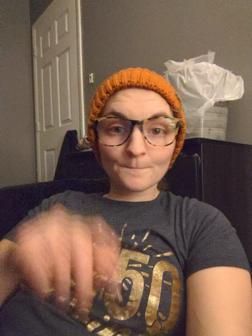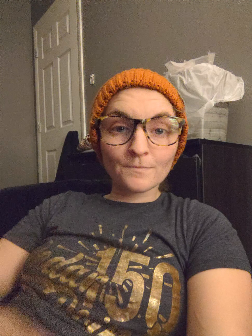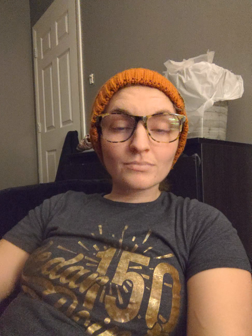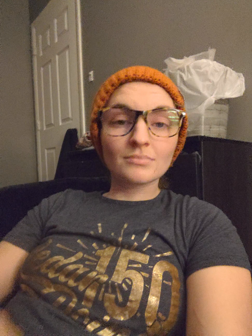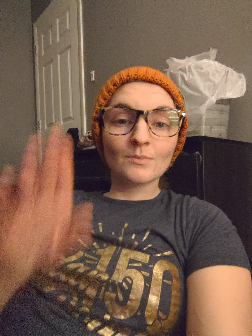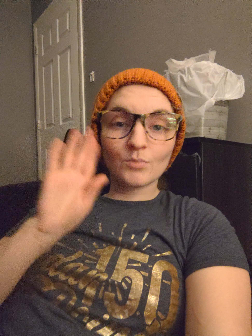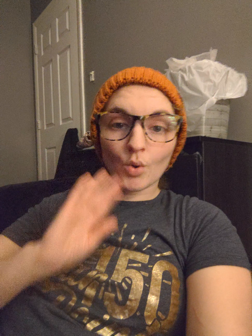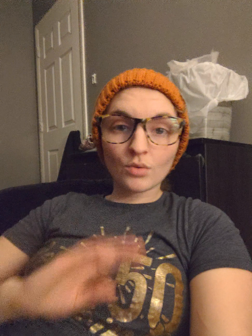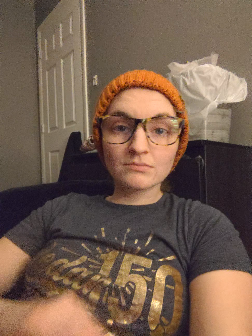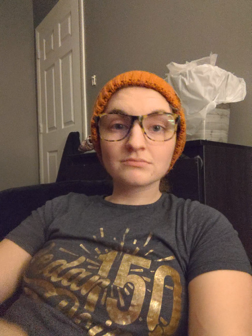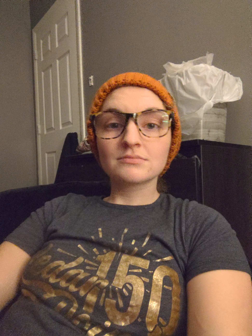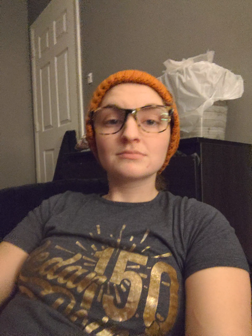brown